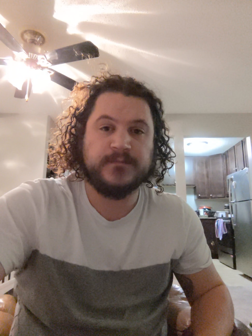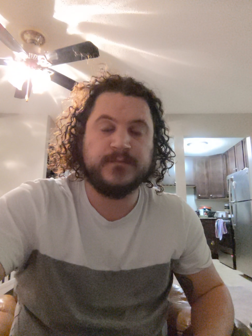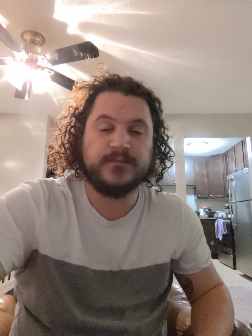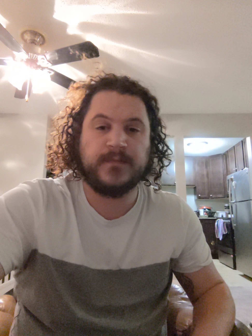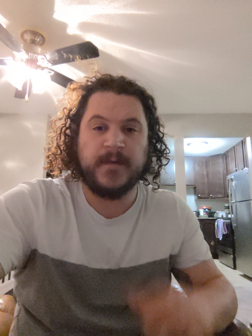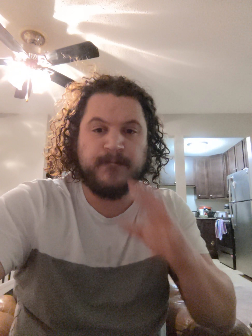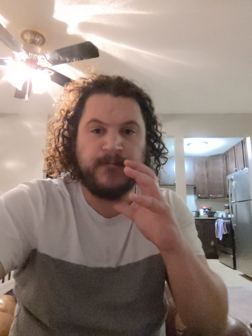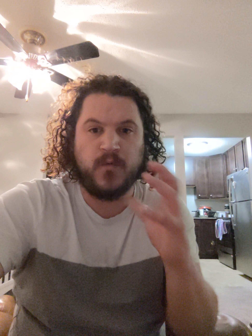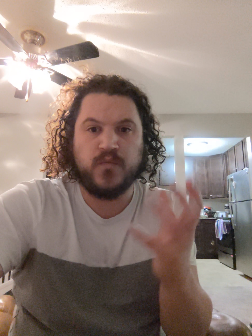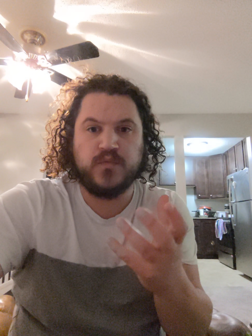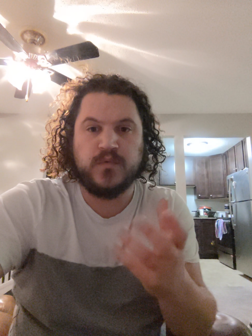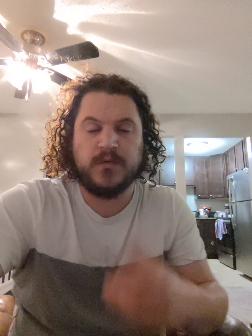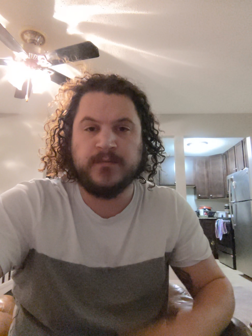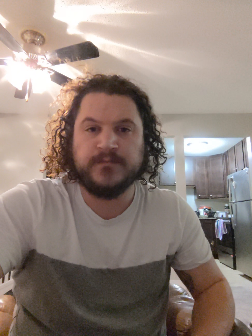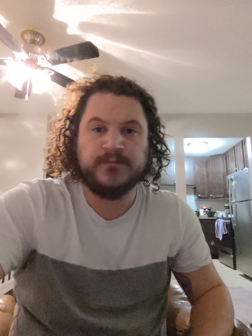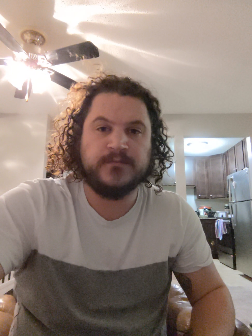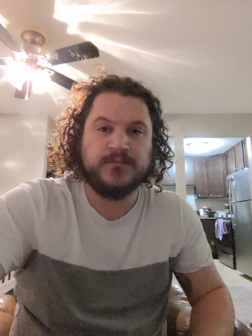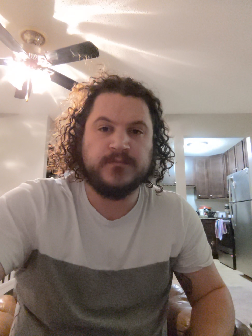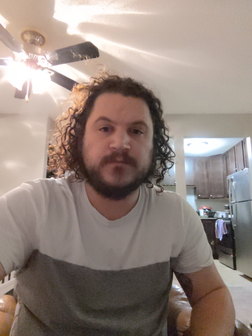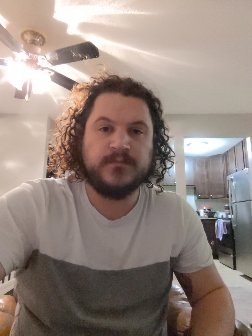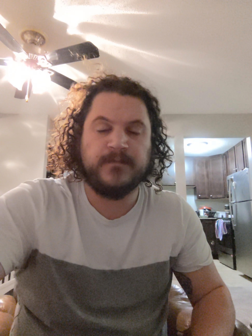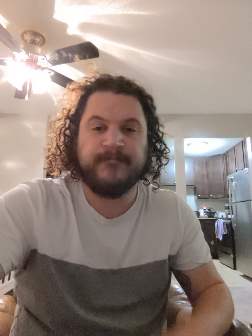balloon